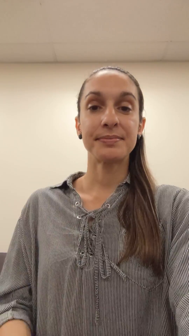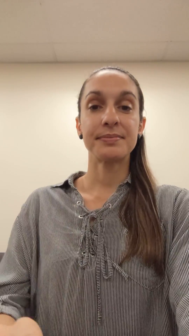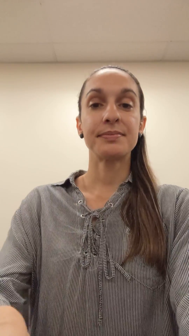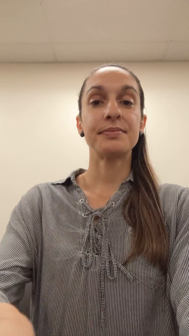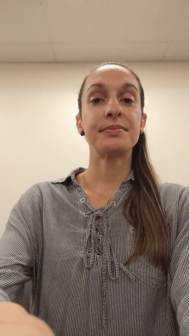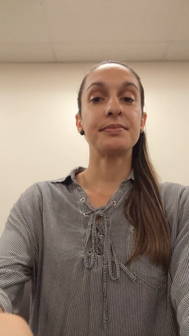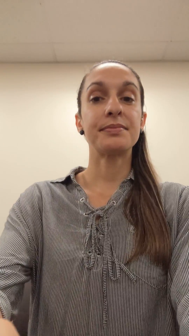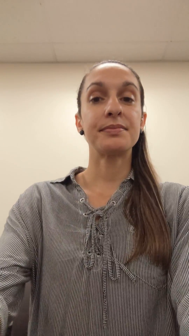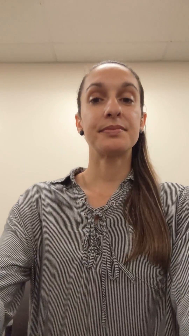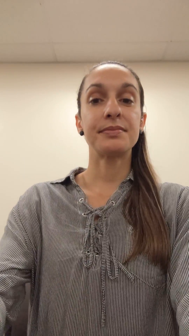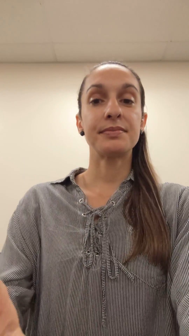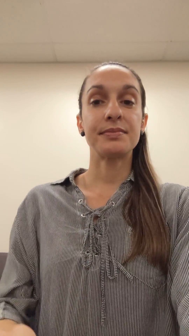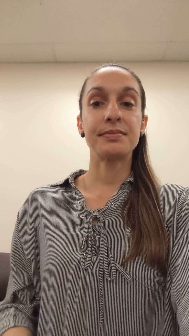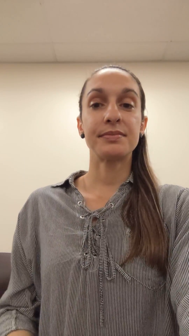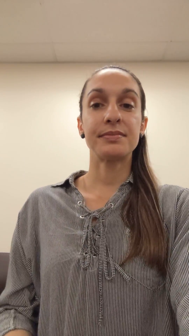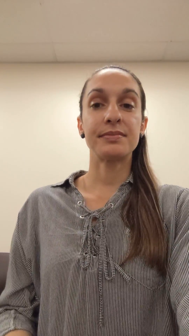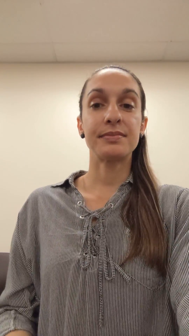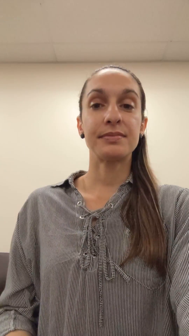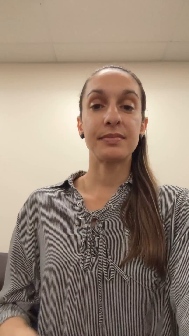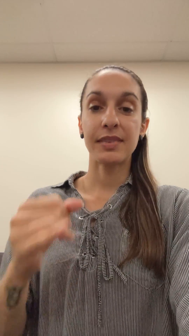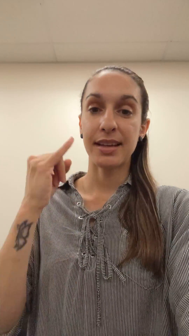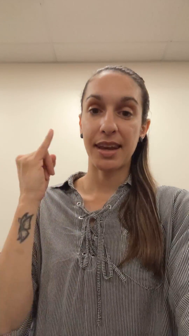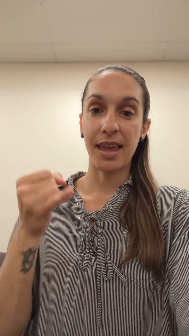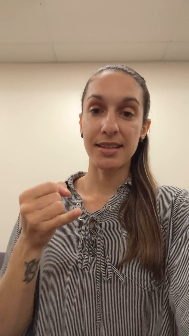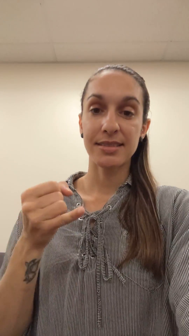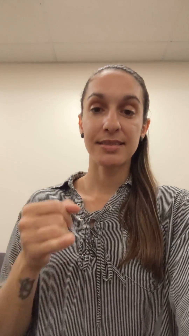last